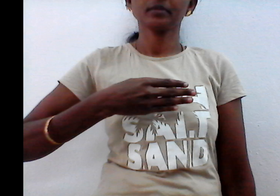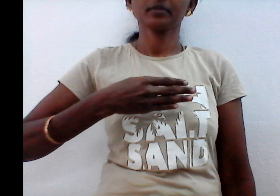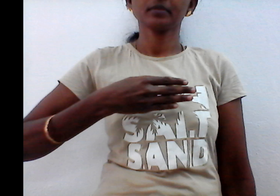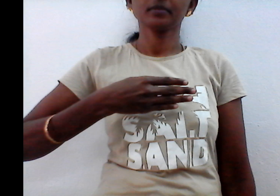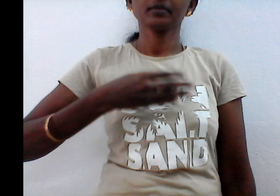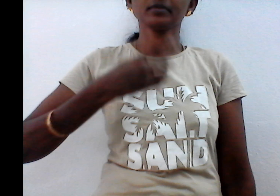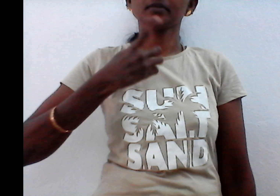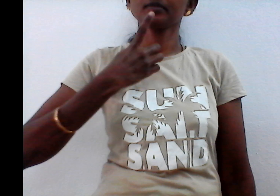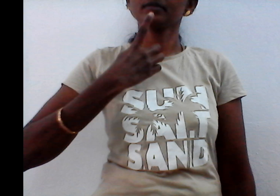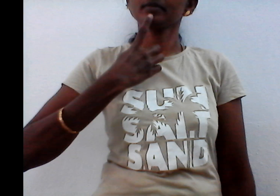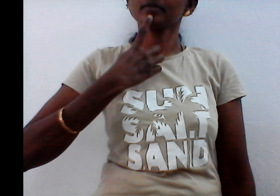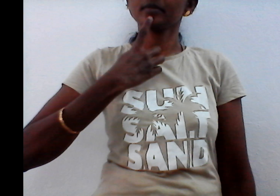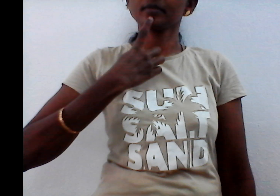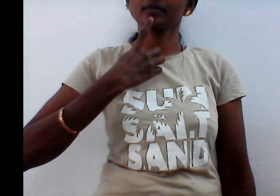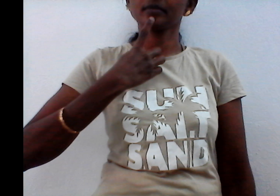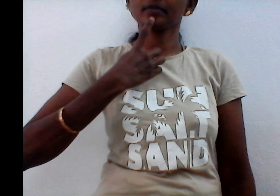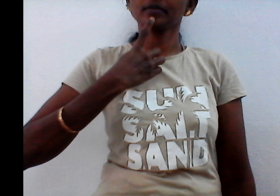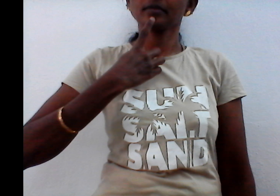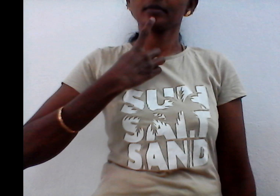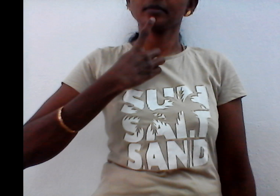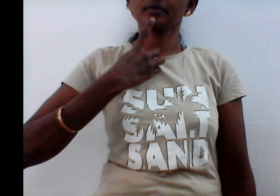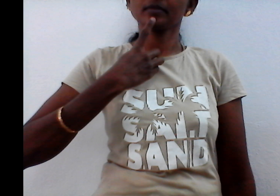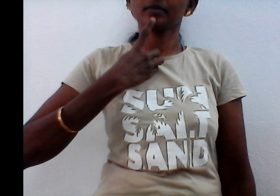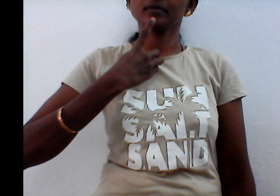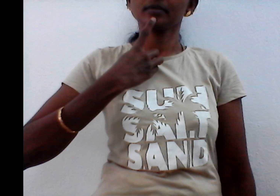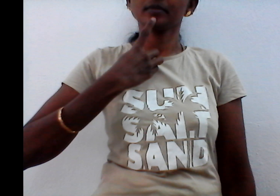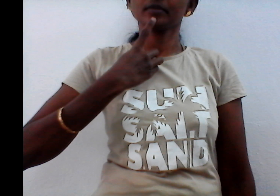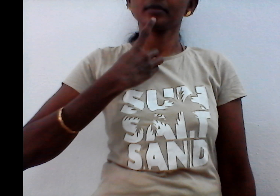അം